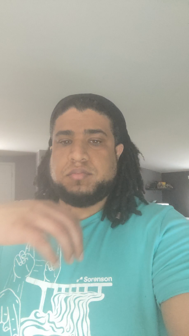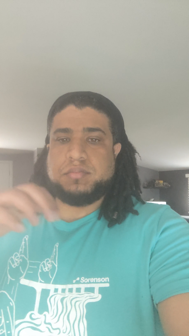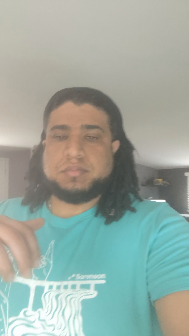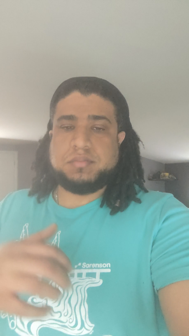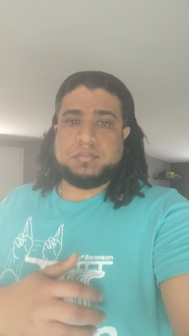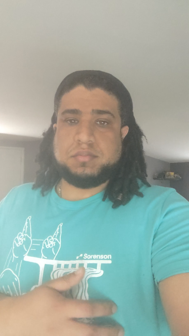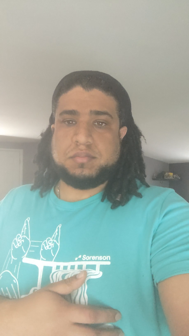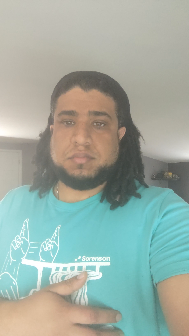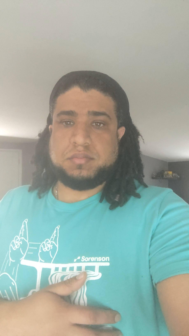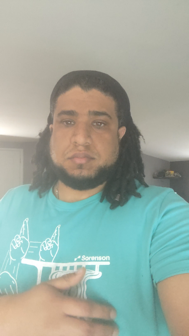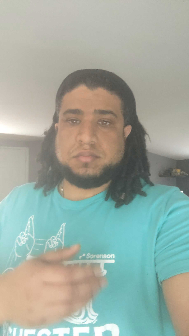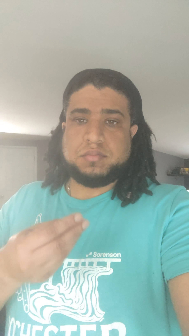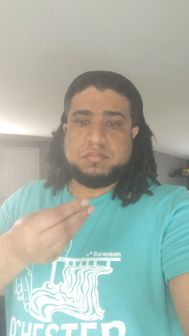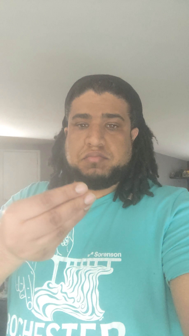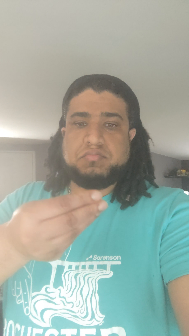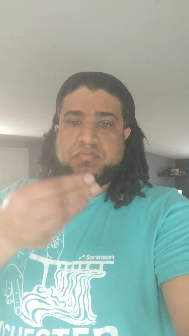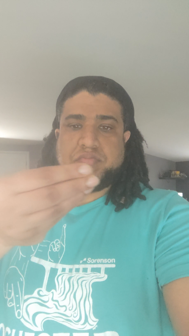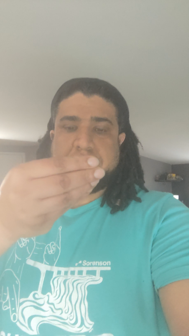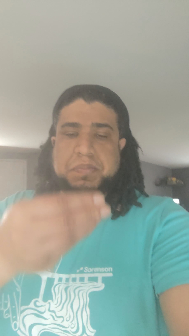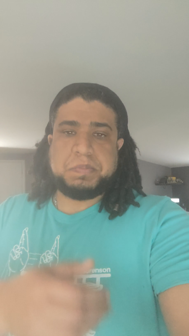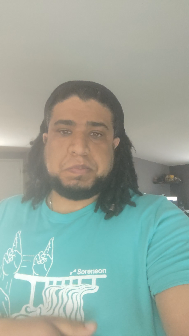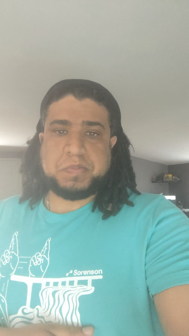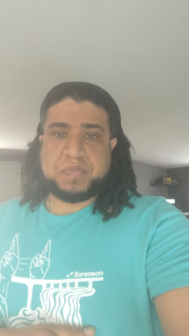shopping